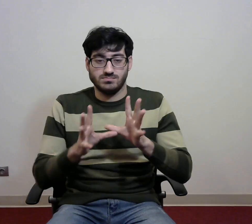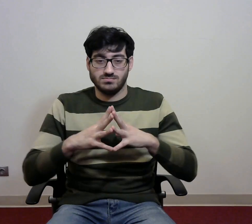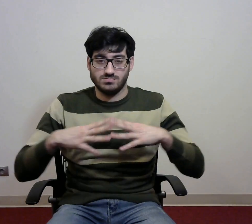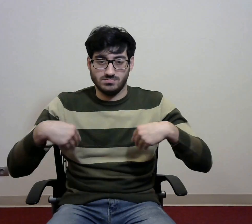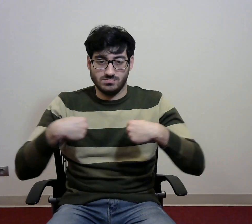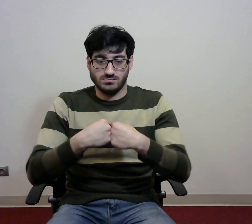ailə